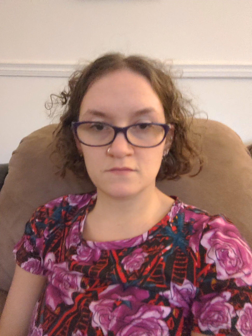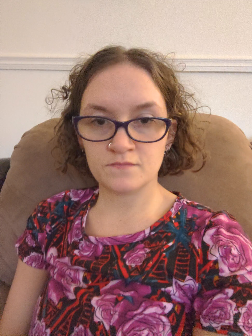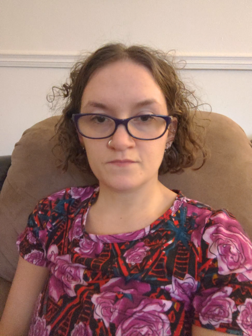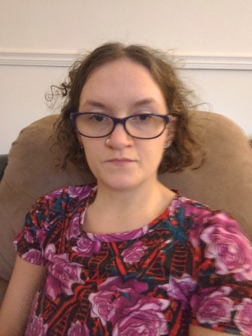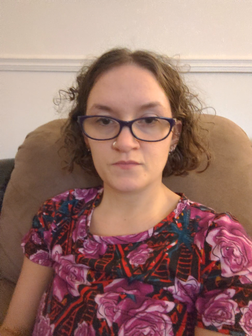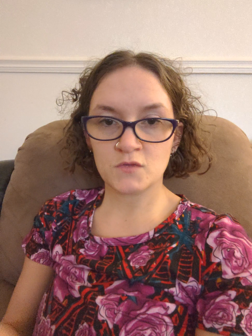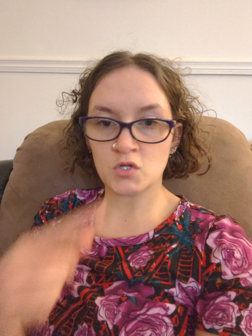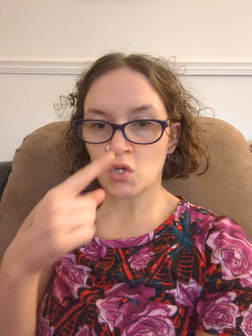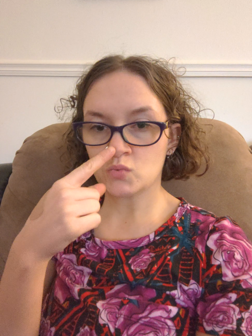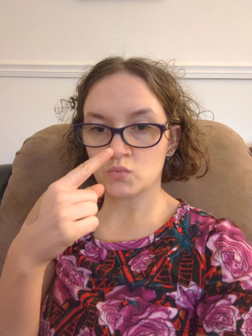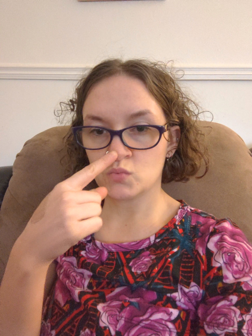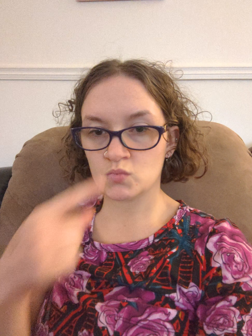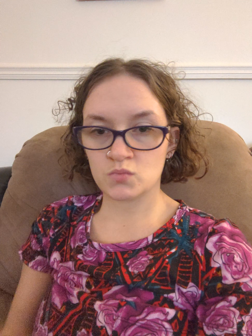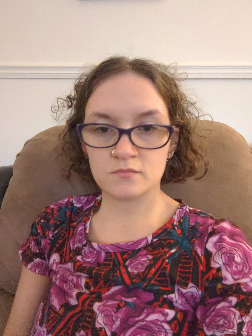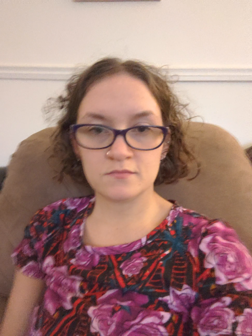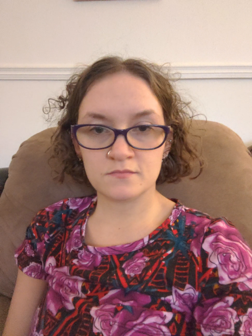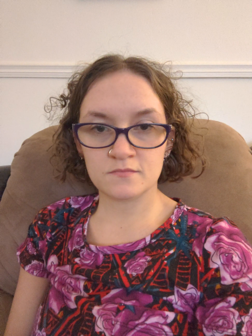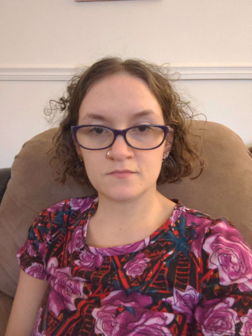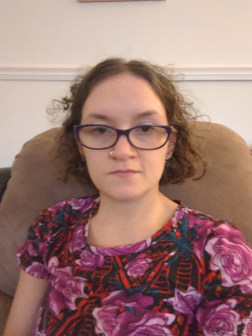nose